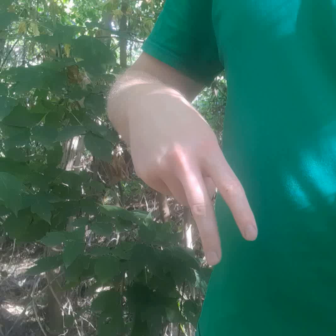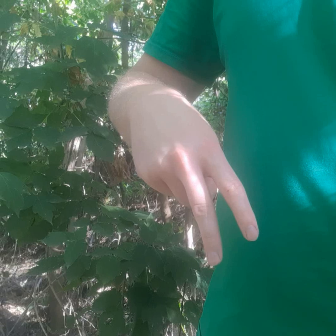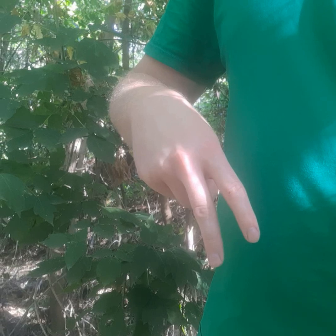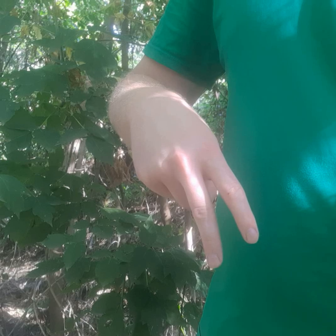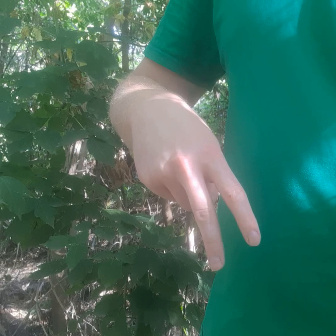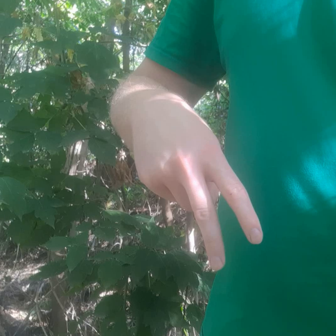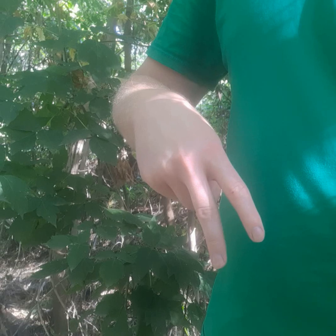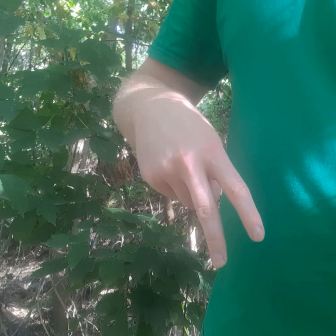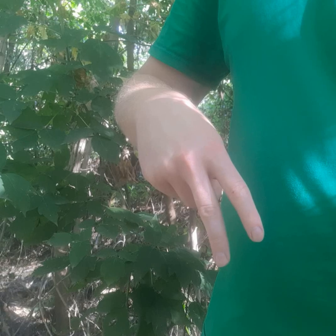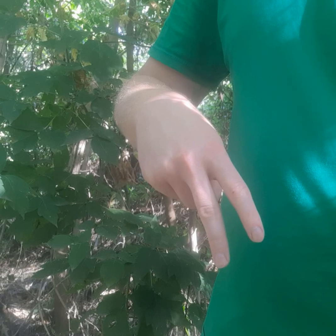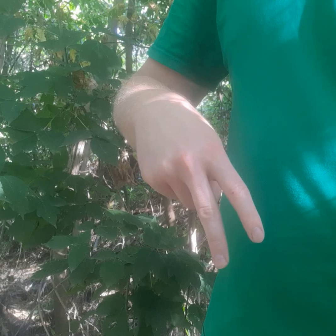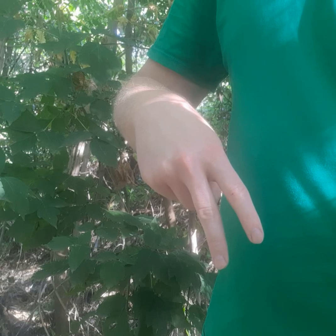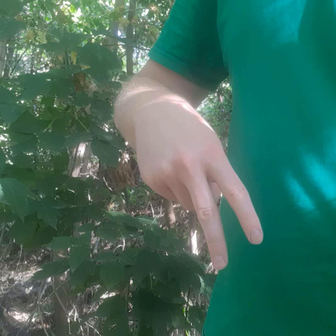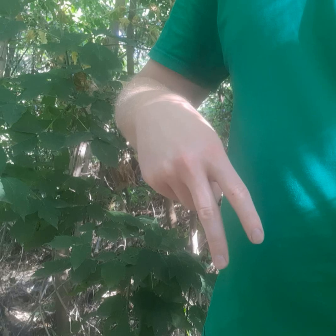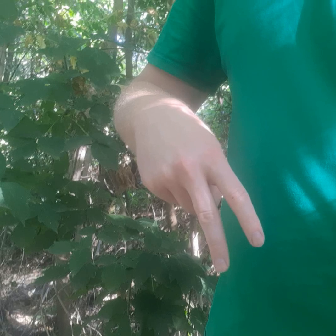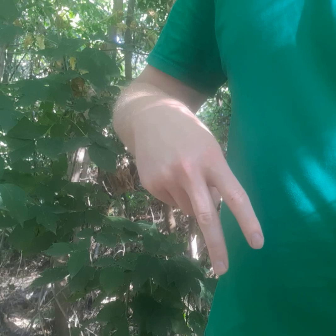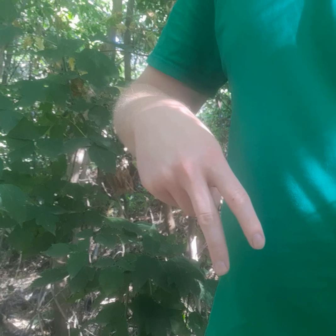Л